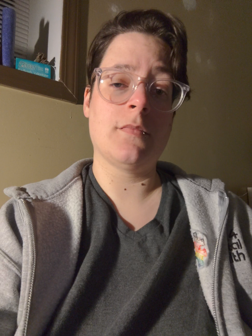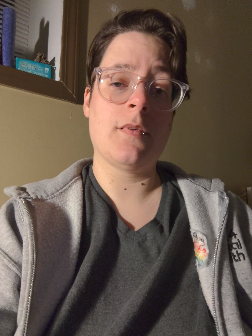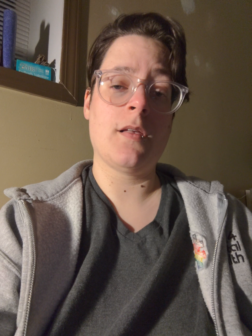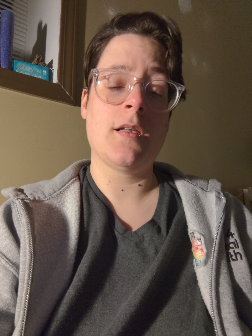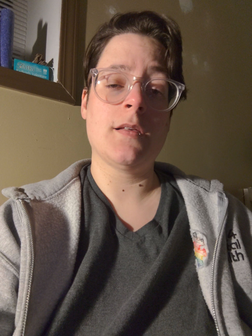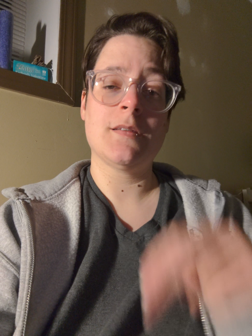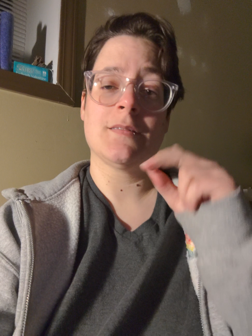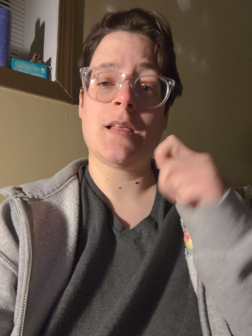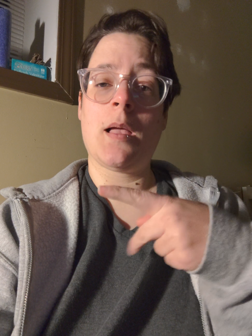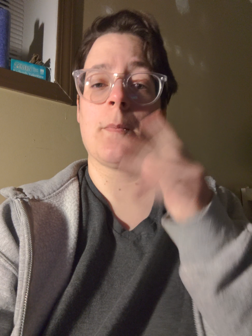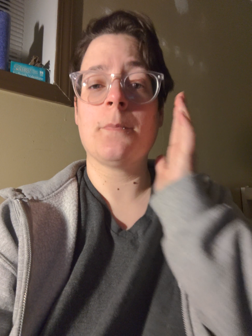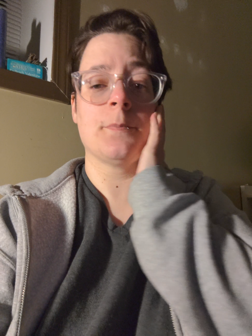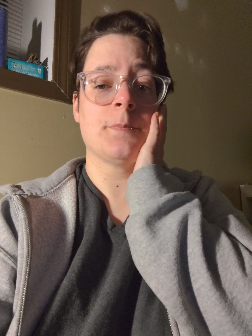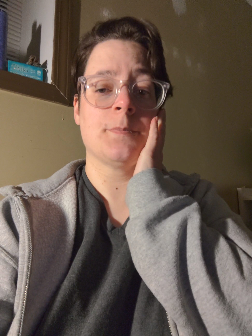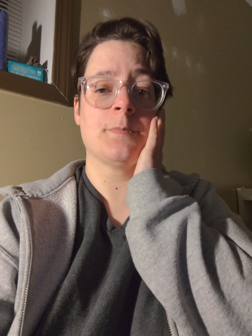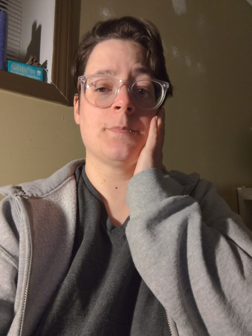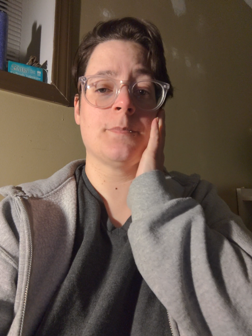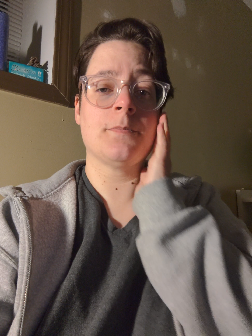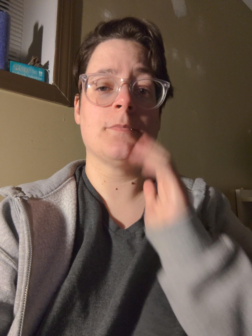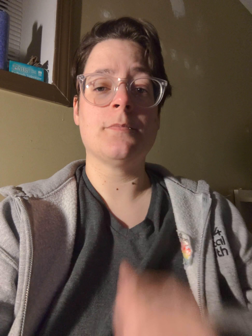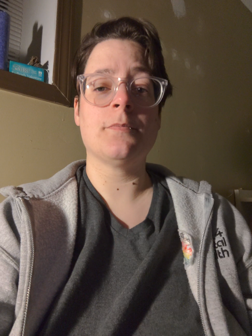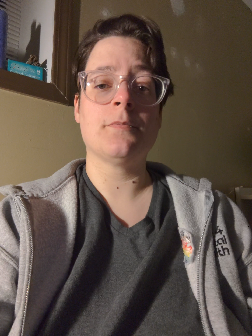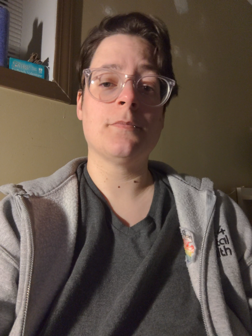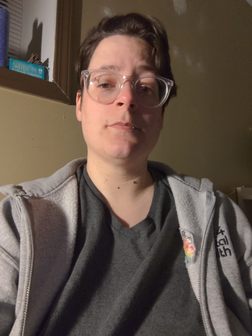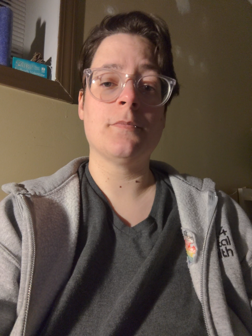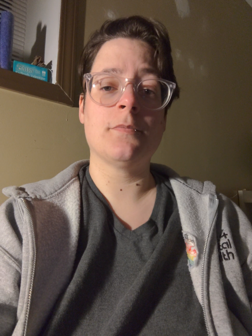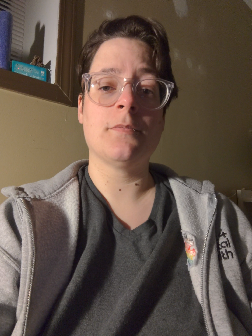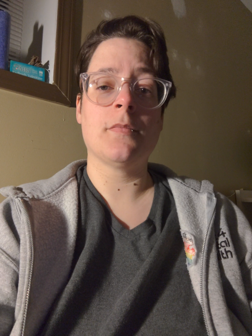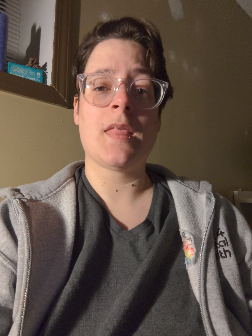nap